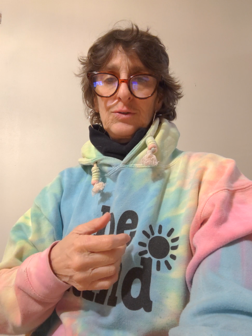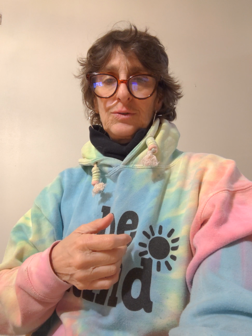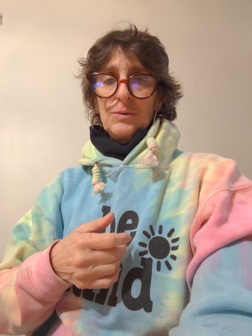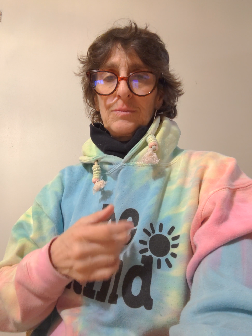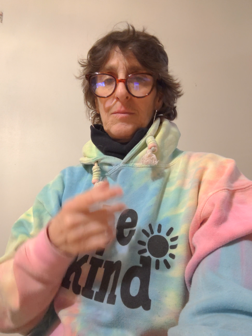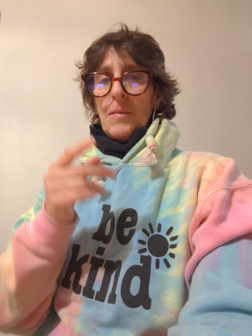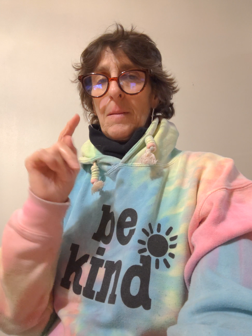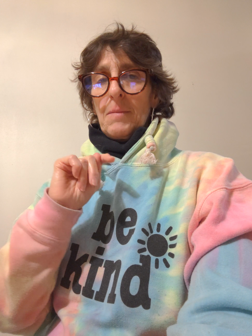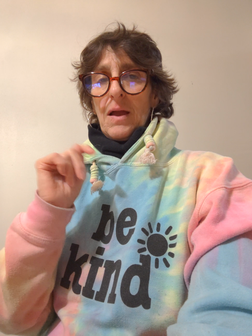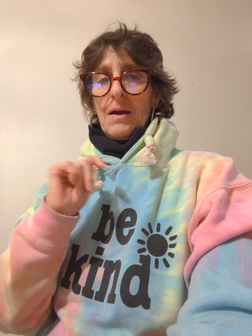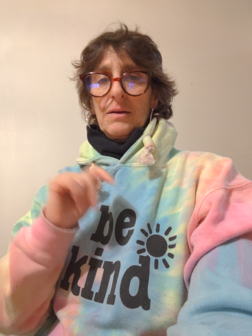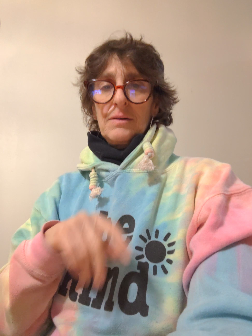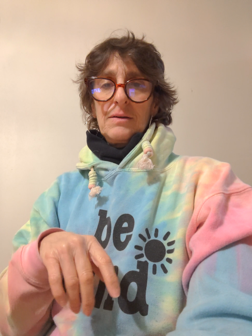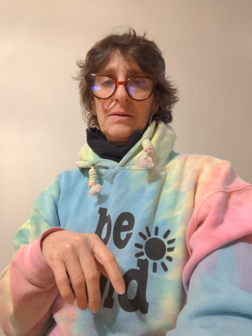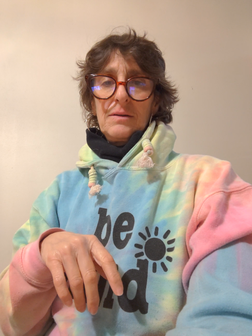potty